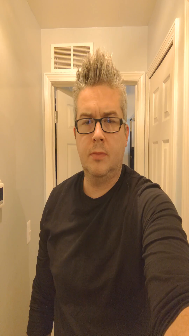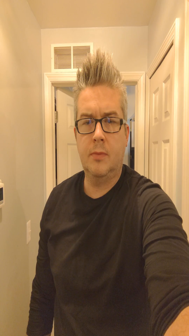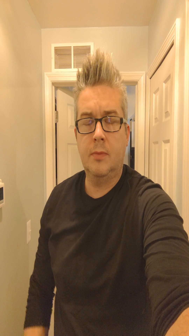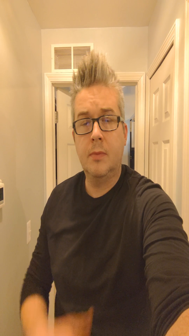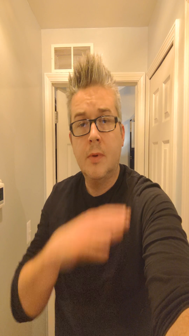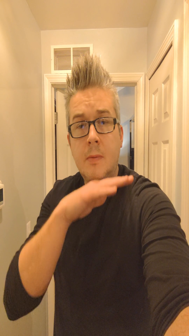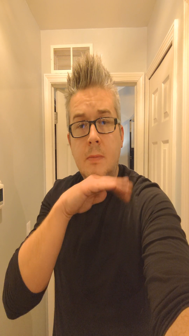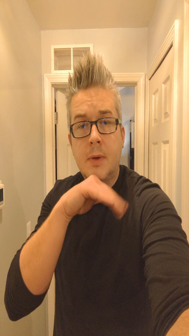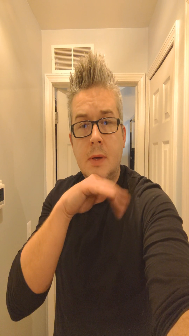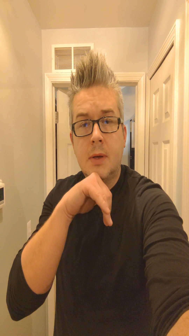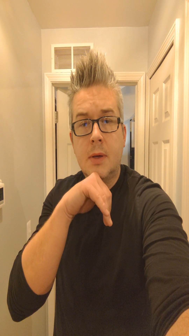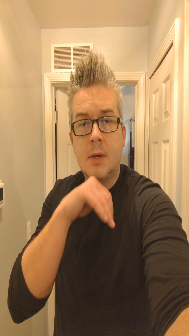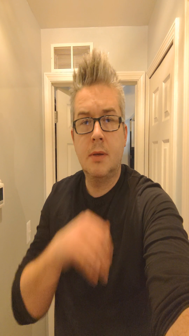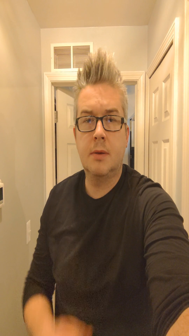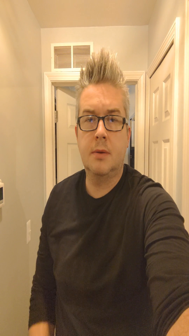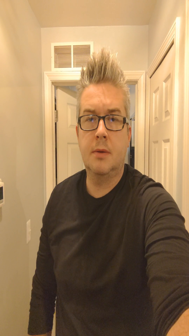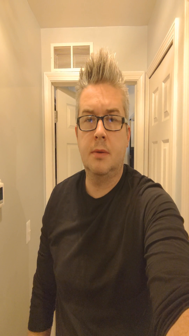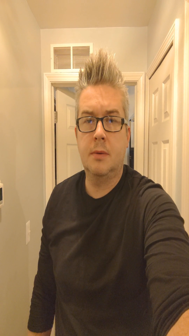pig